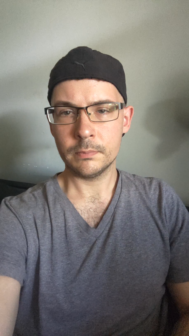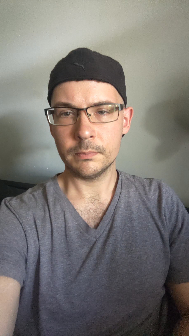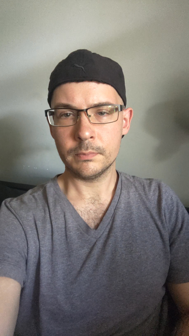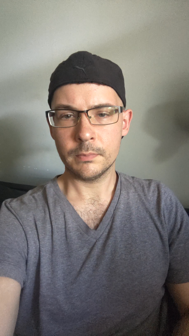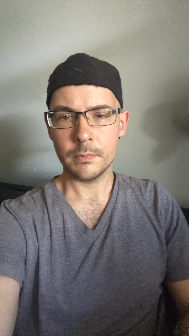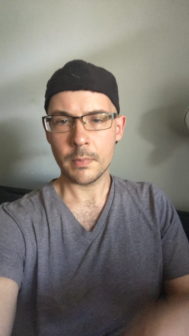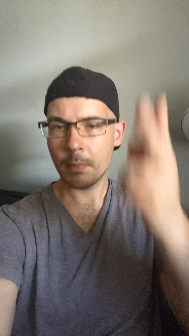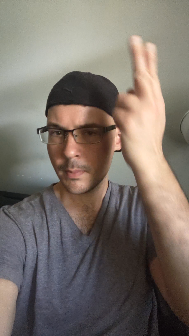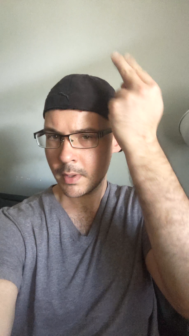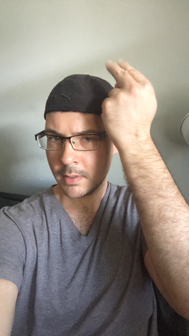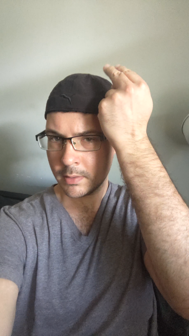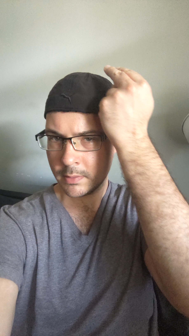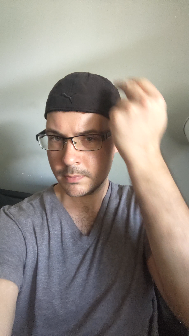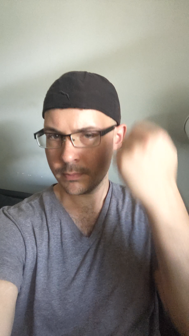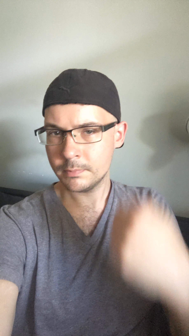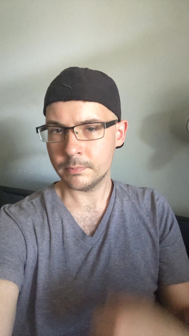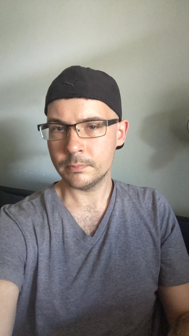bunny